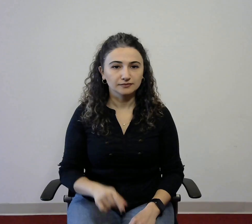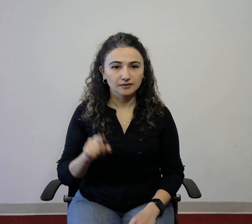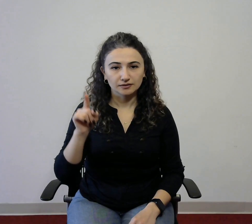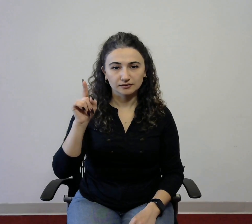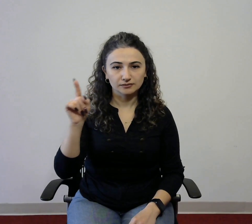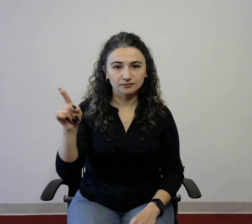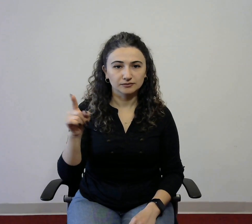O